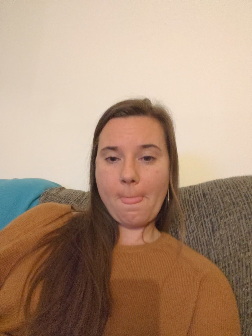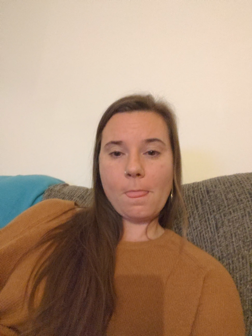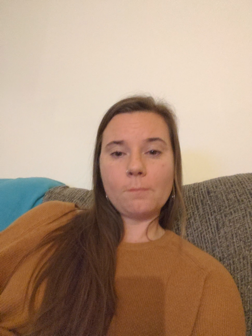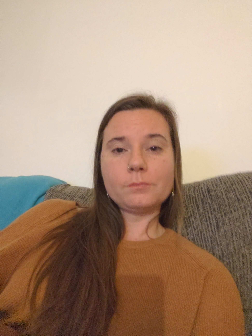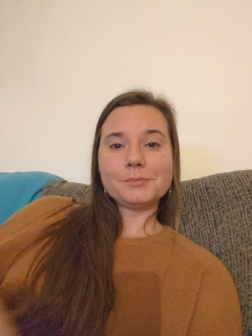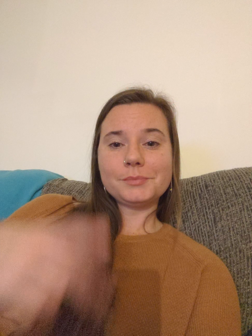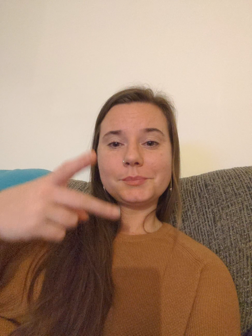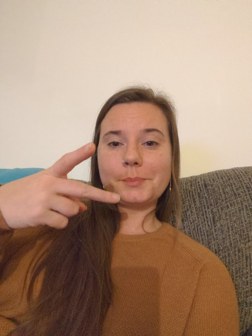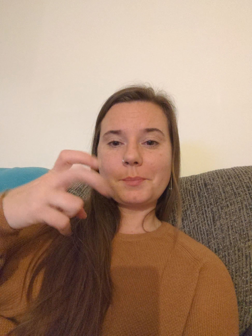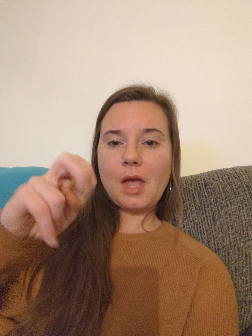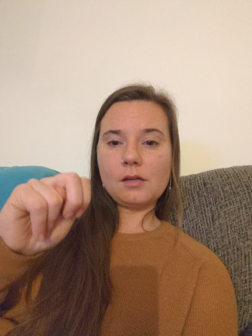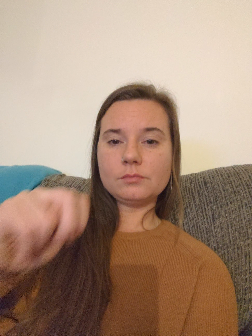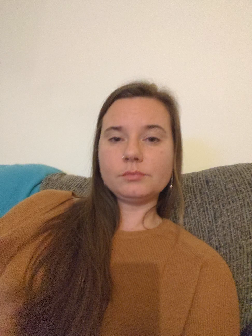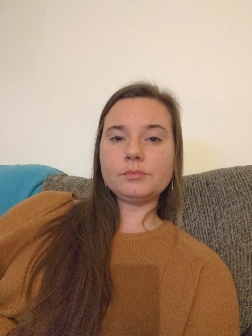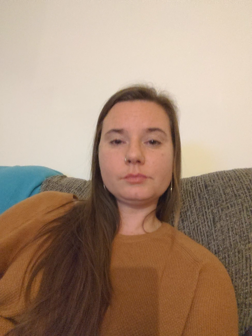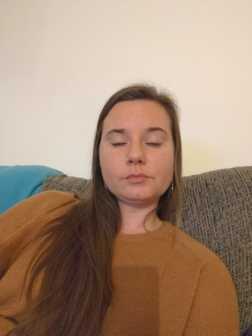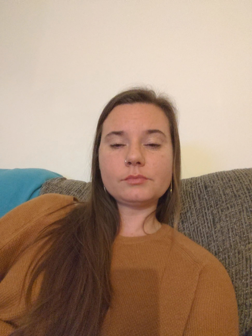pen